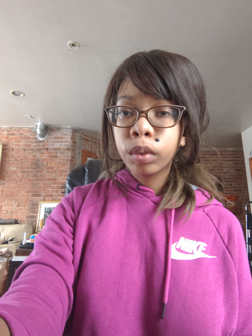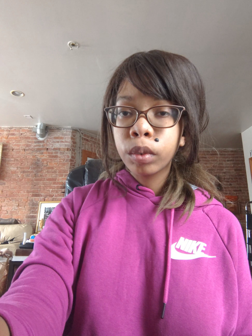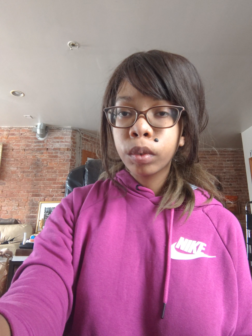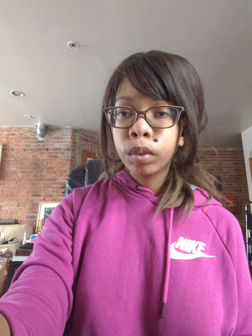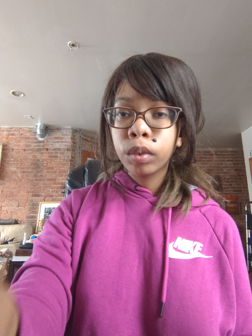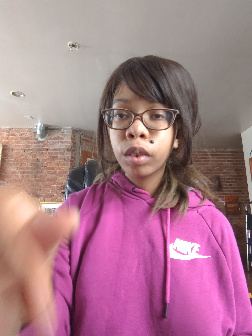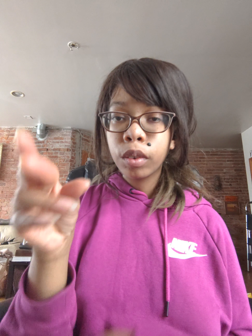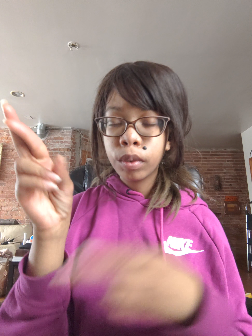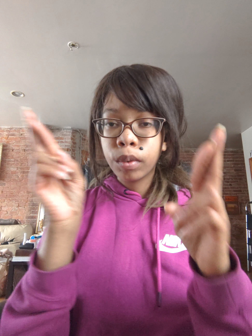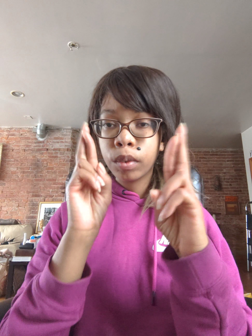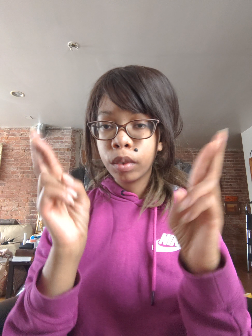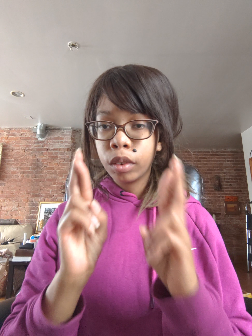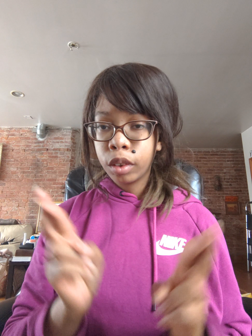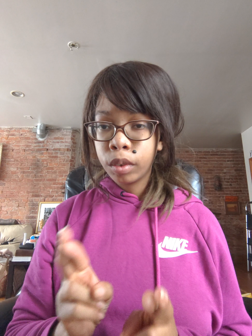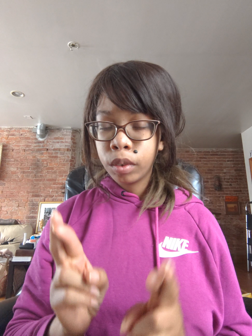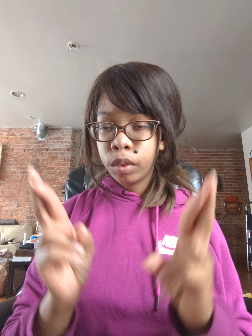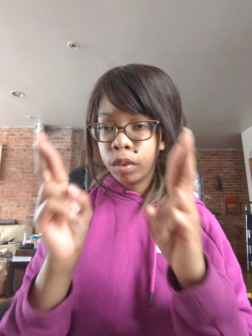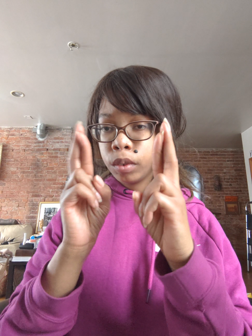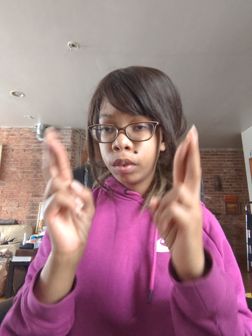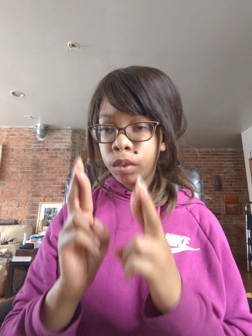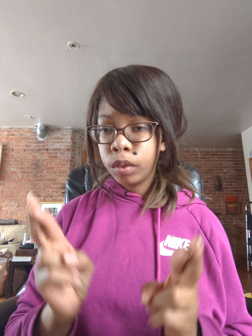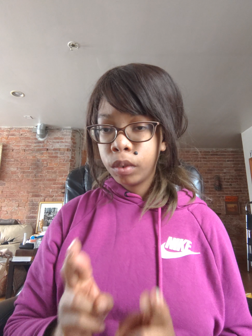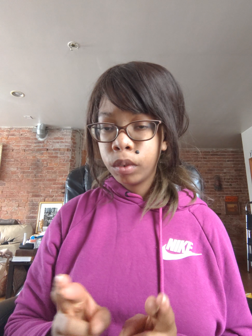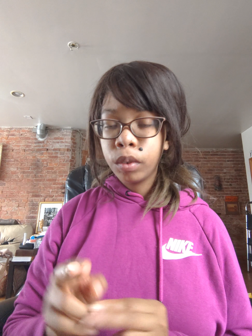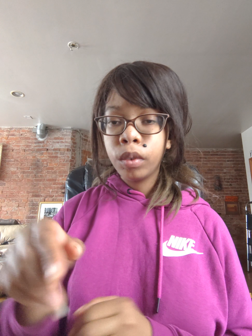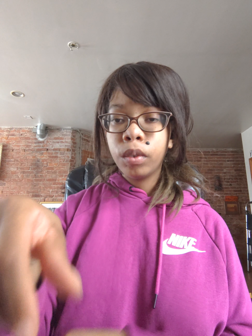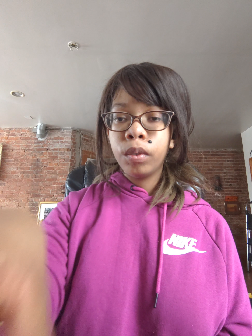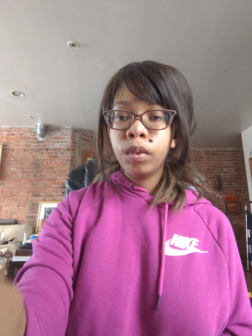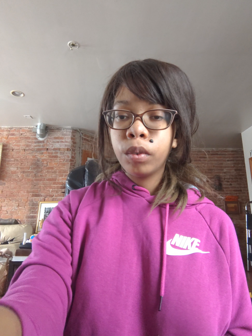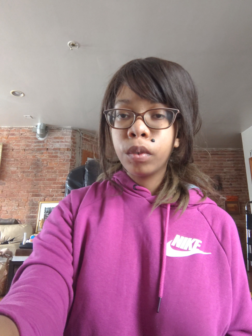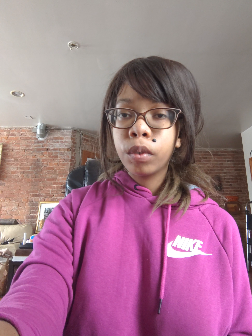refrigerator